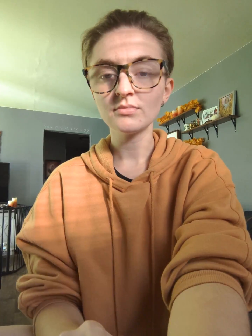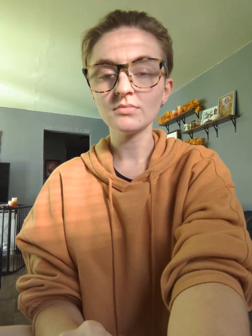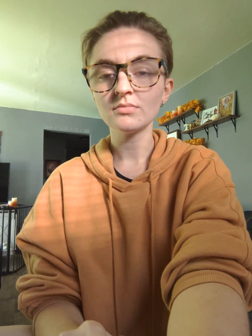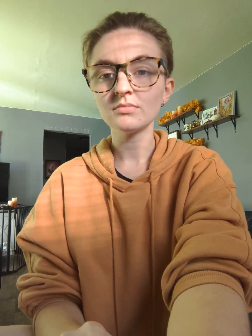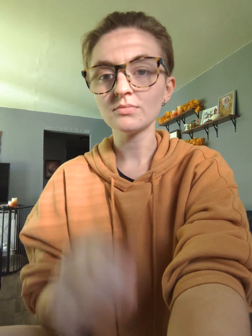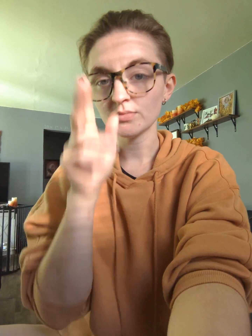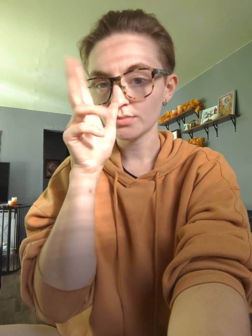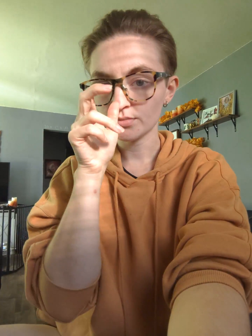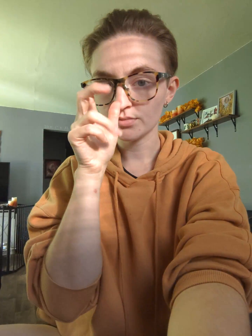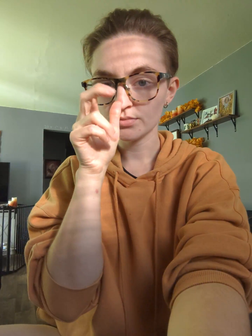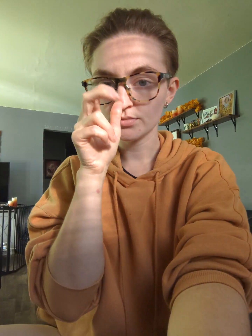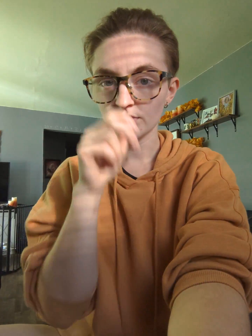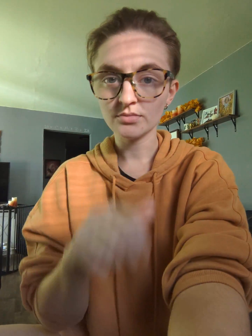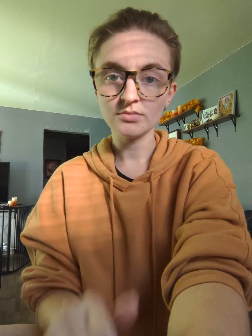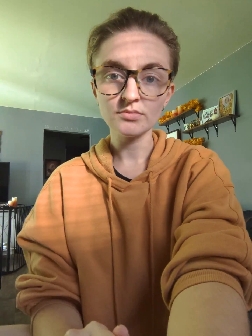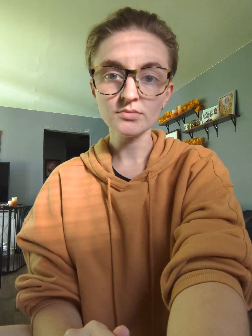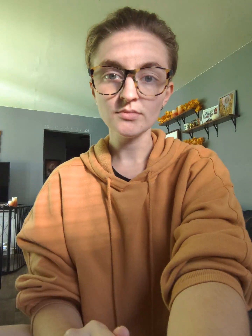ant